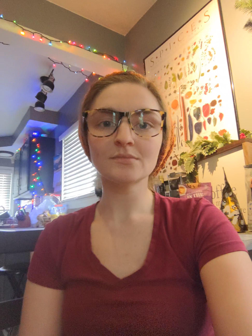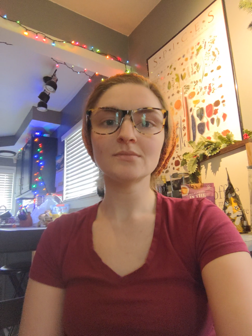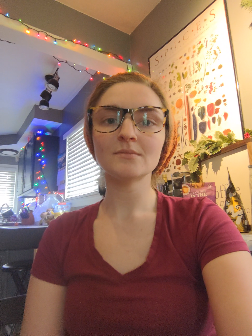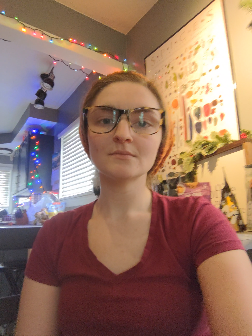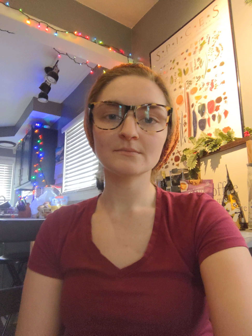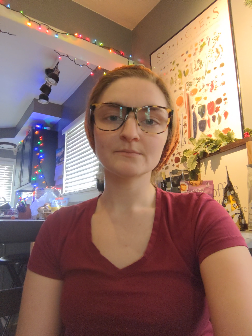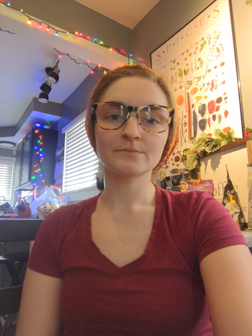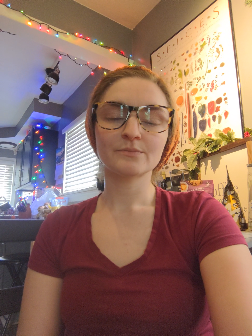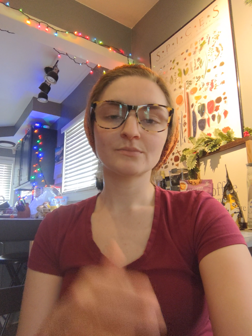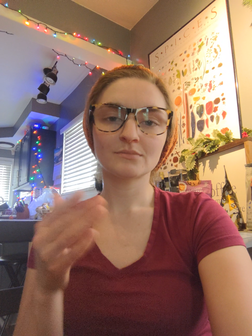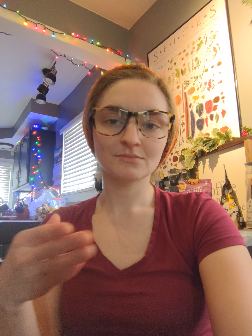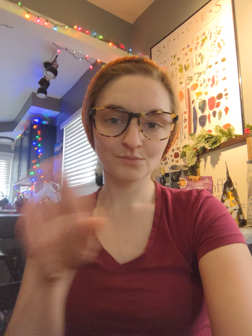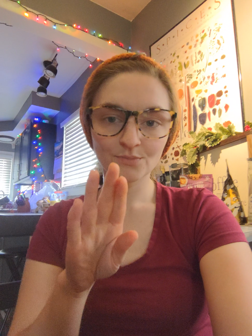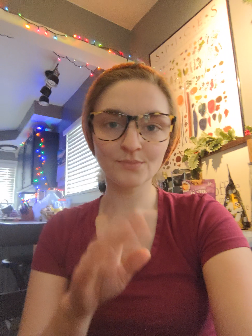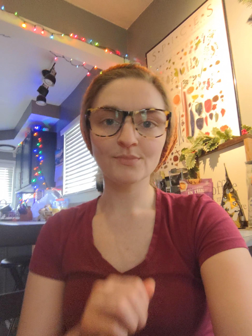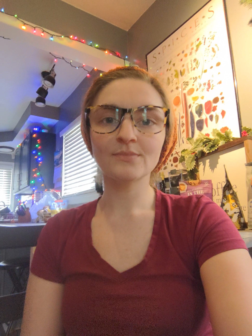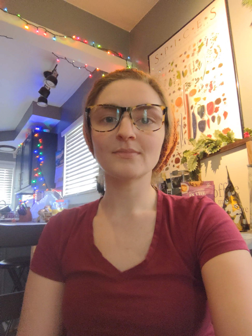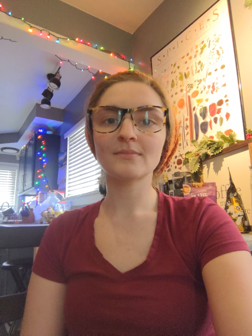close